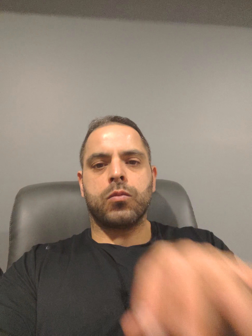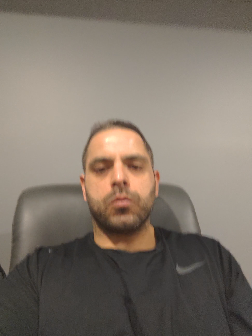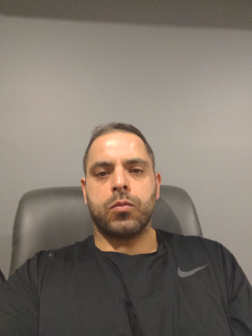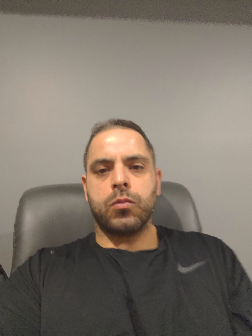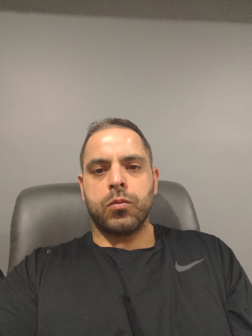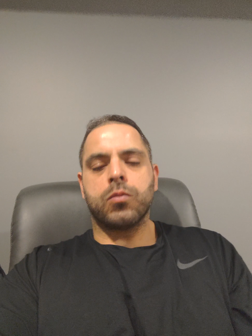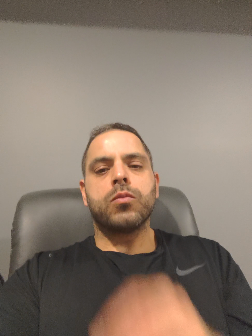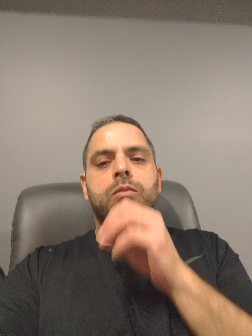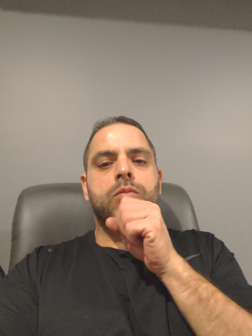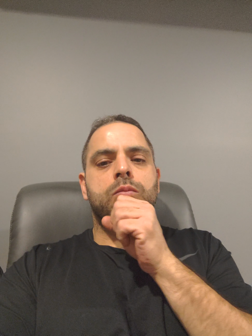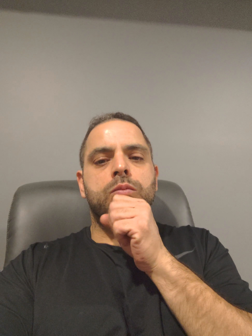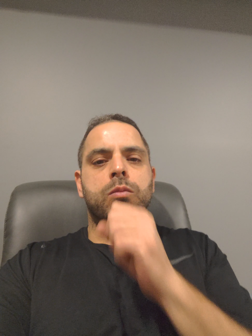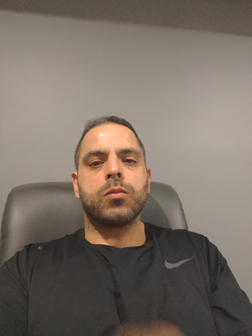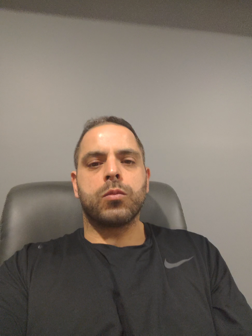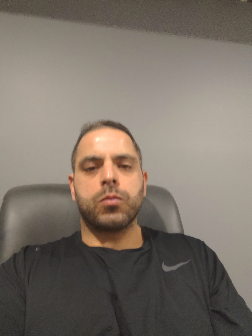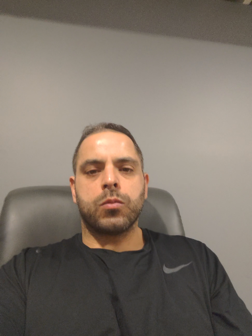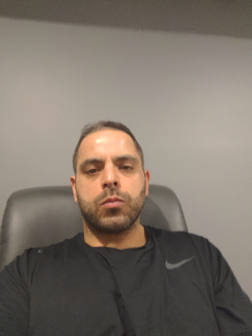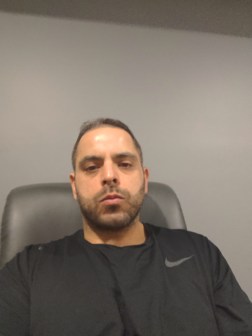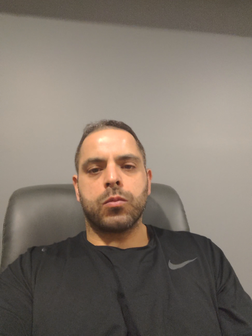orange